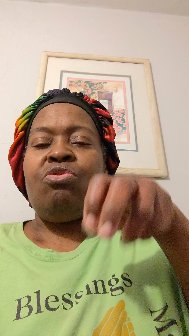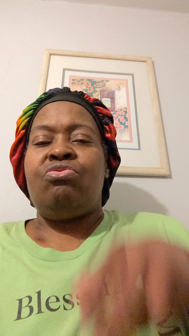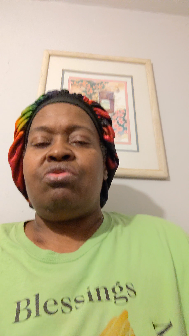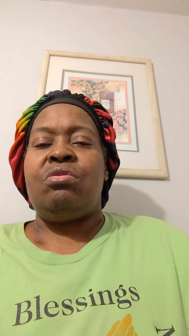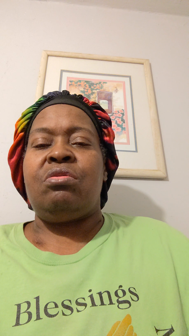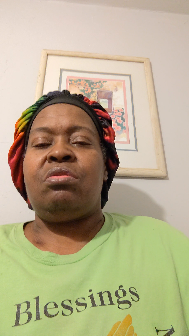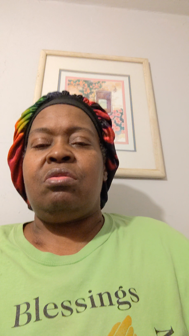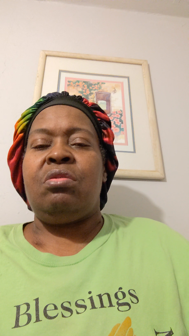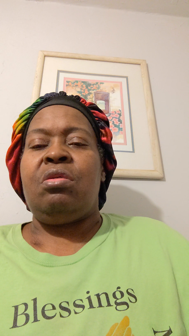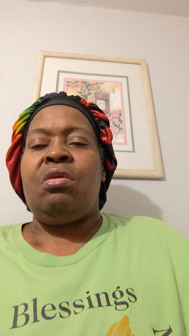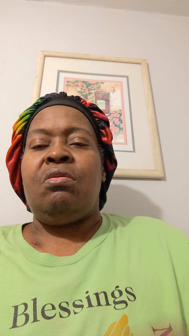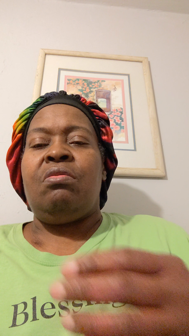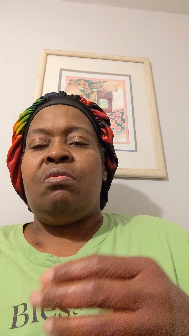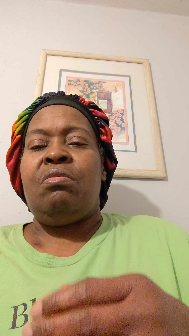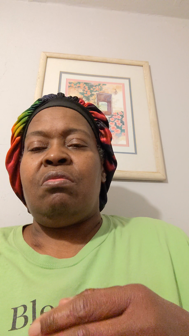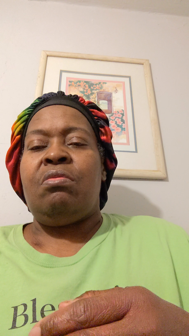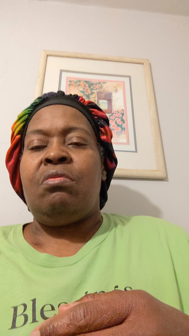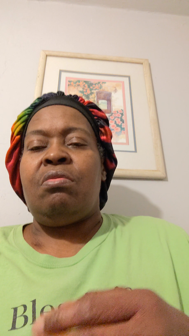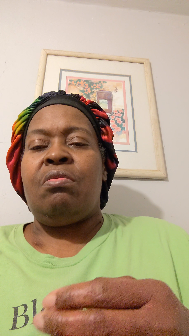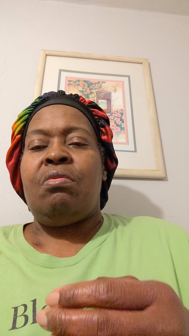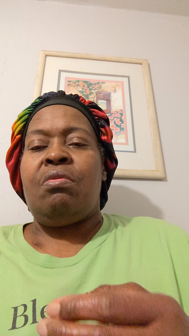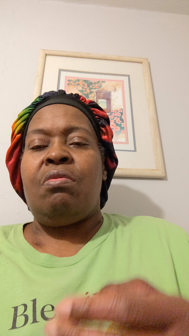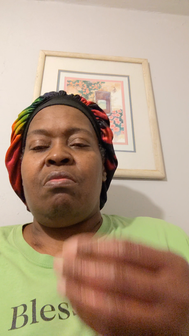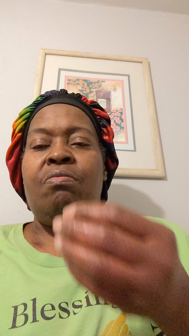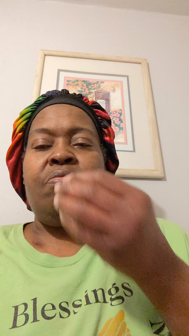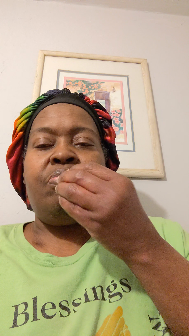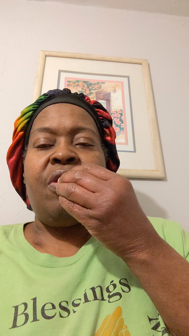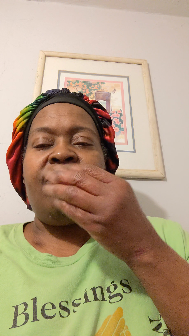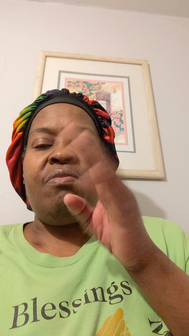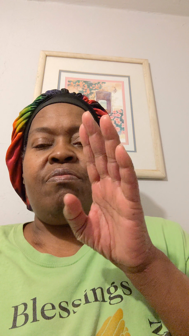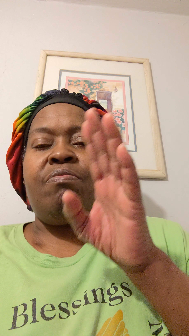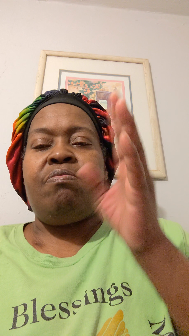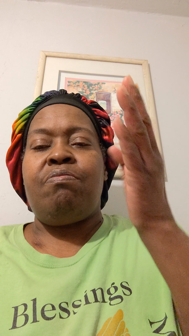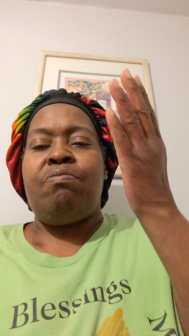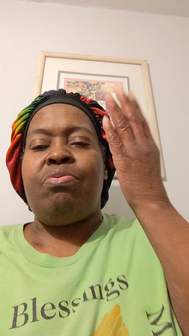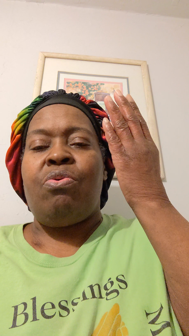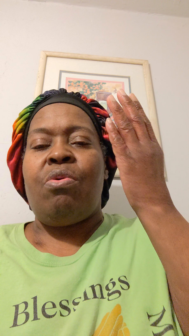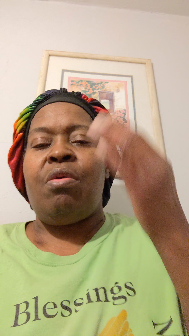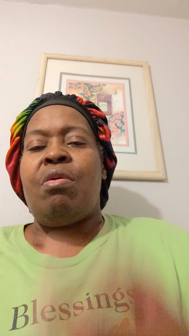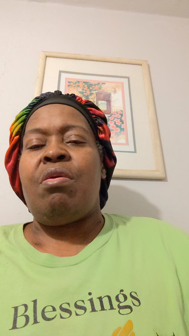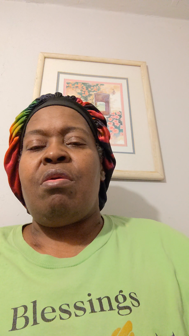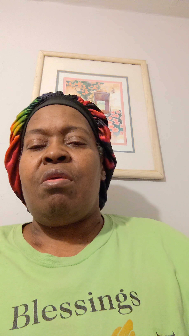breakfast